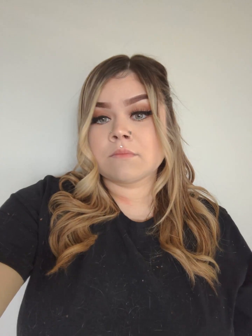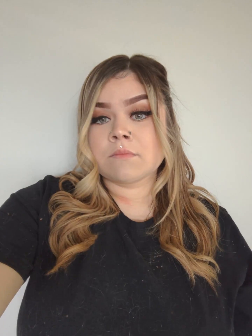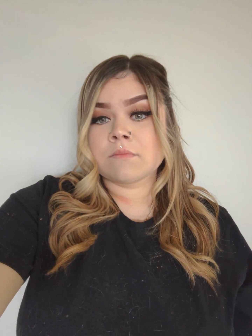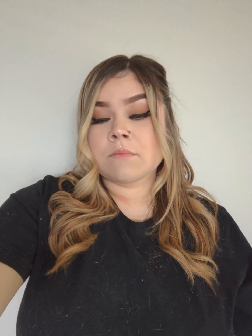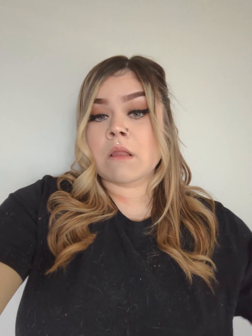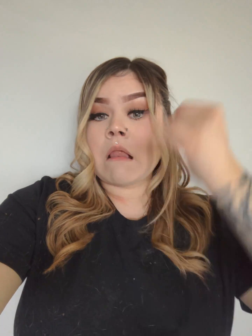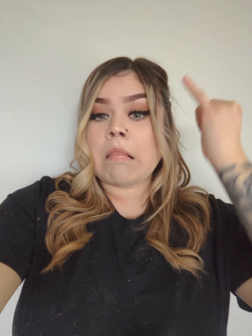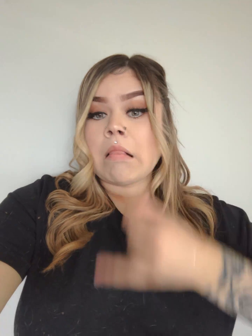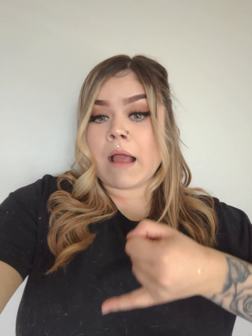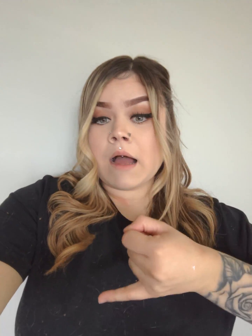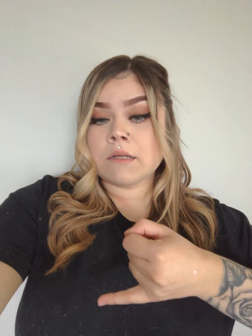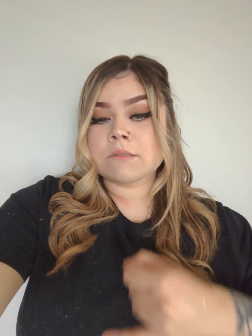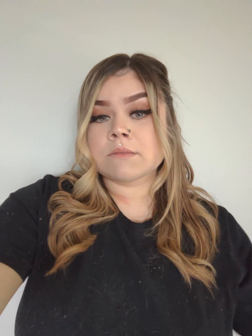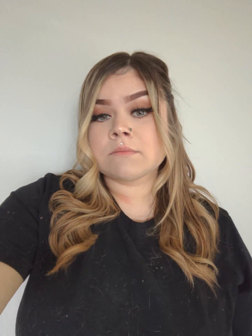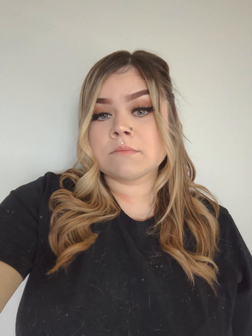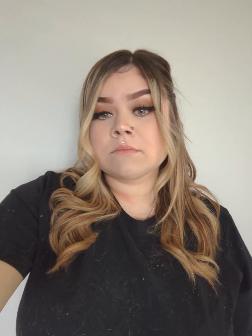last